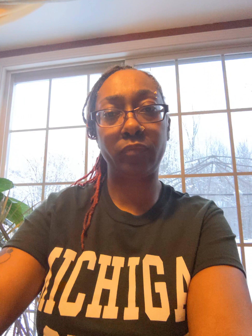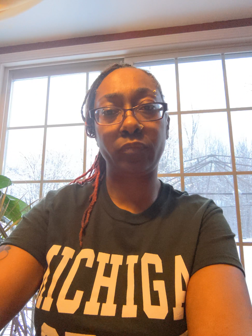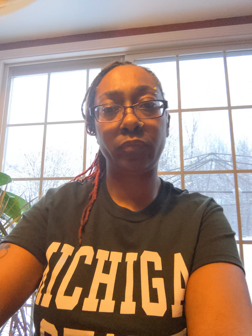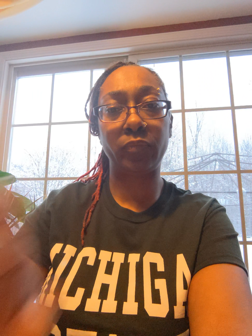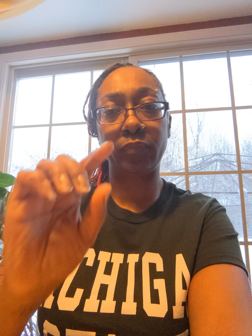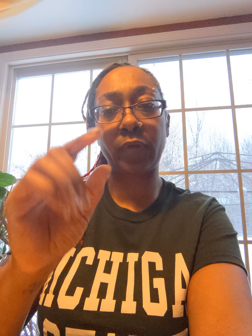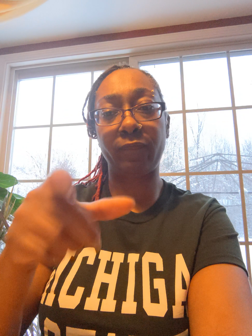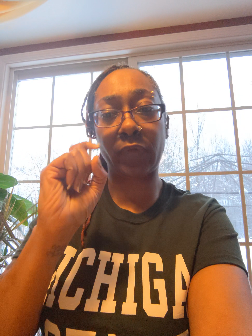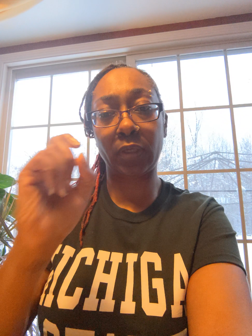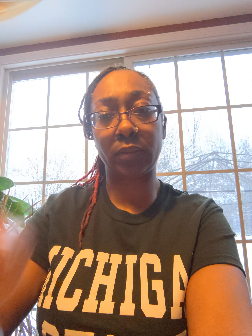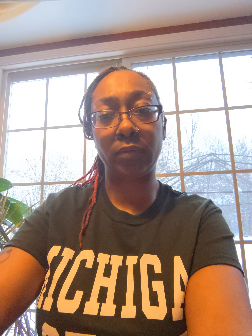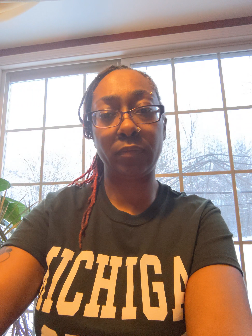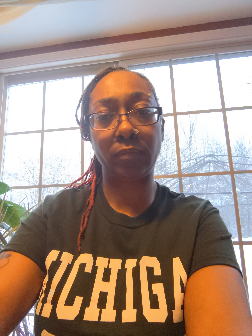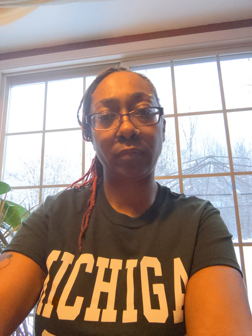fast